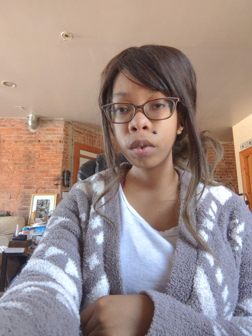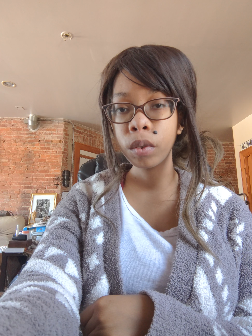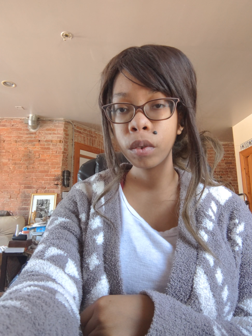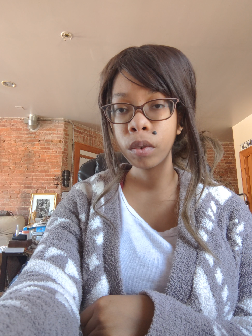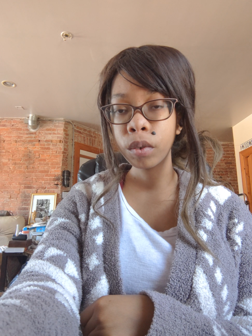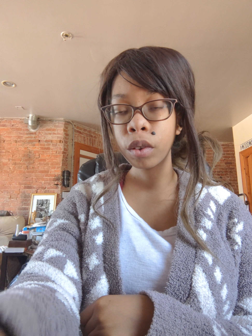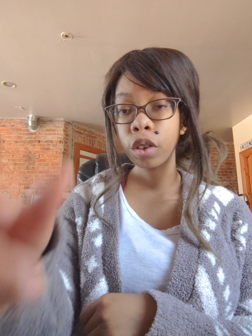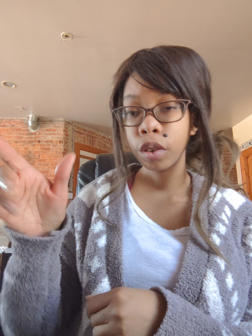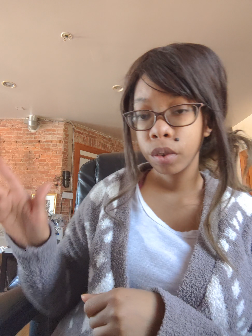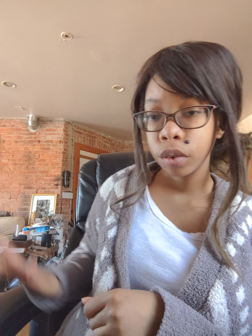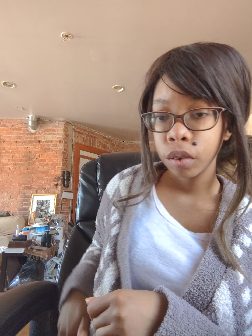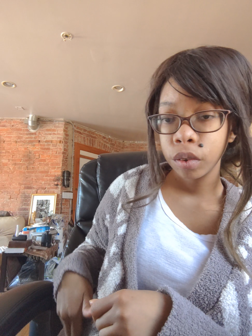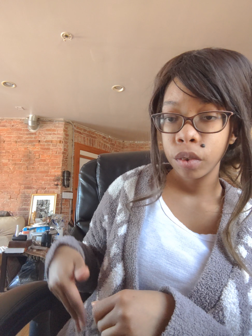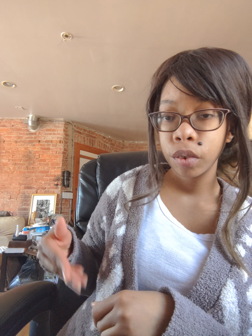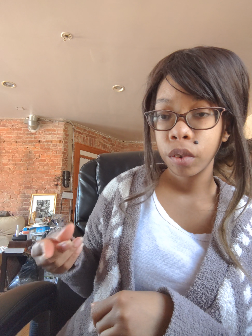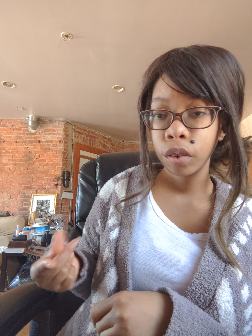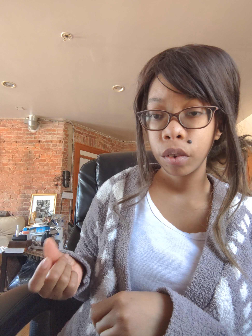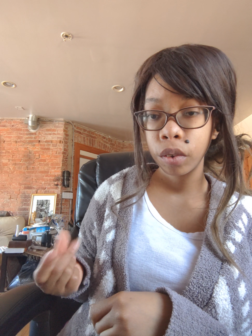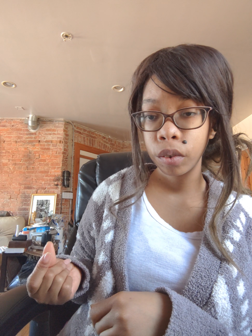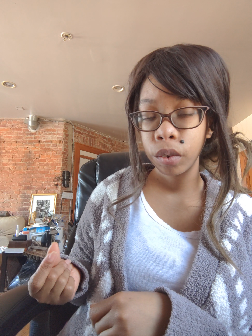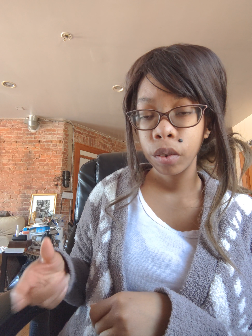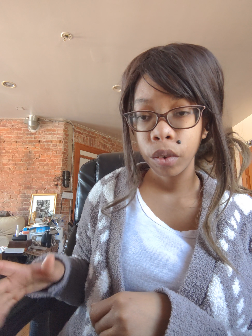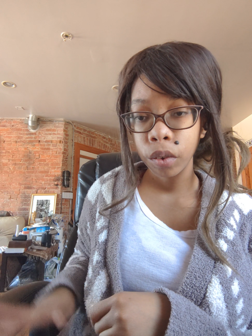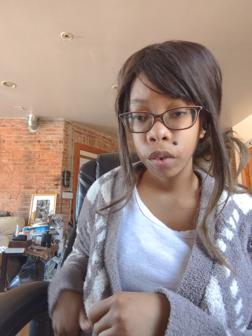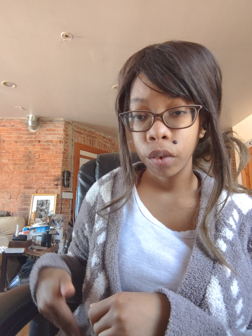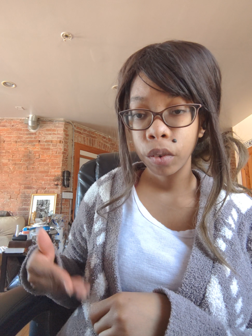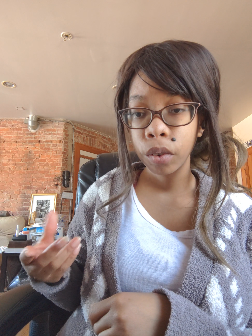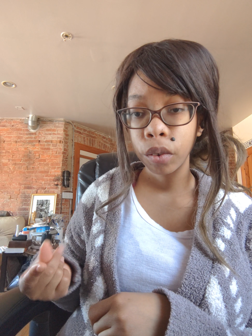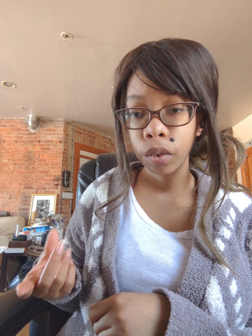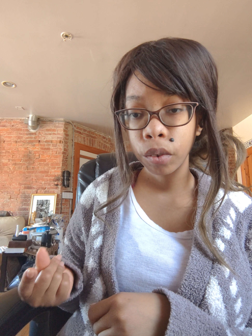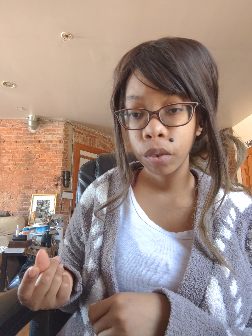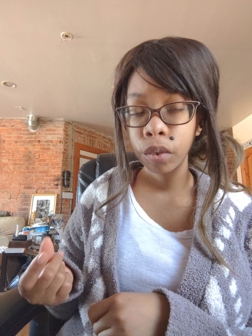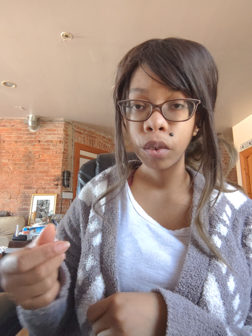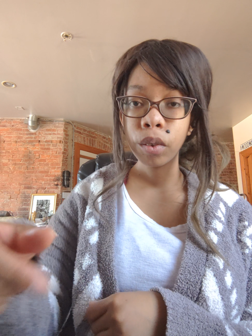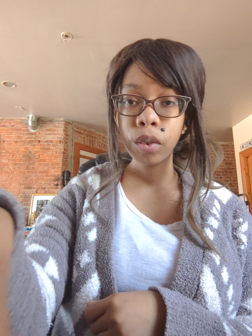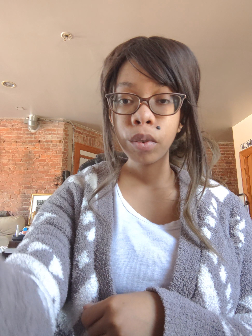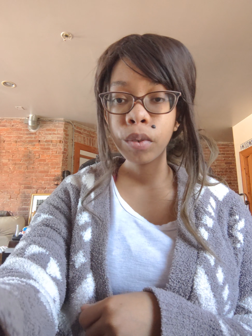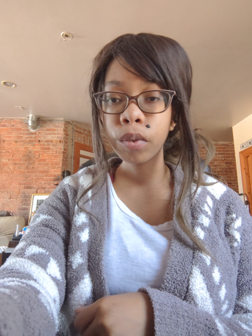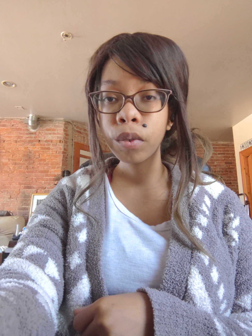dog